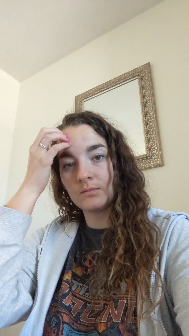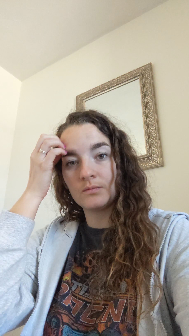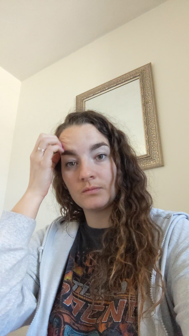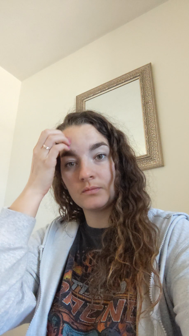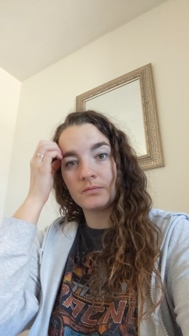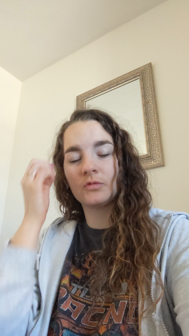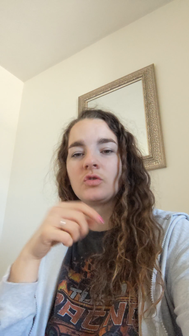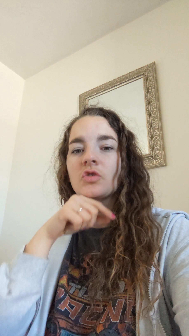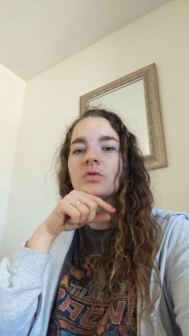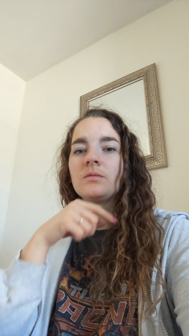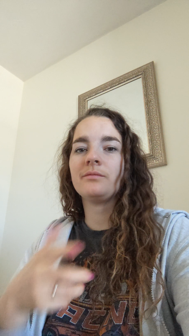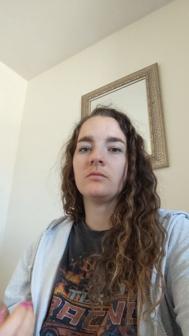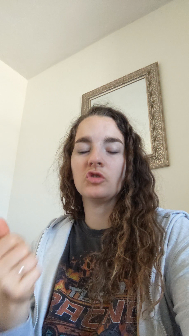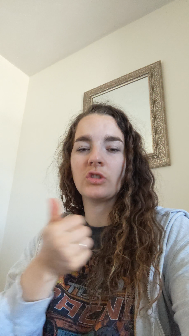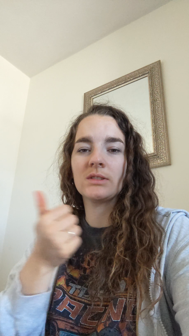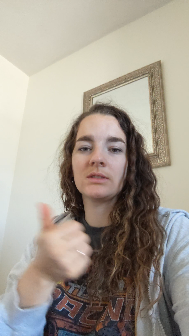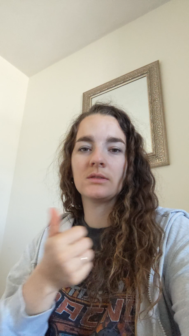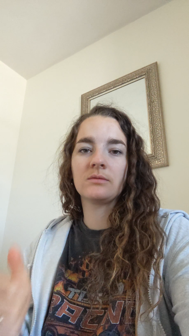chase